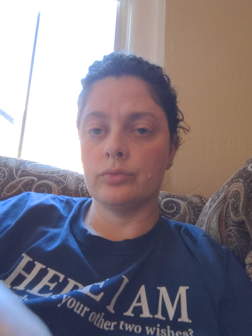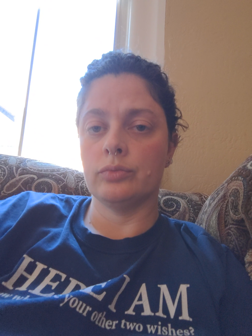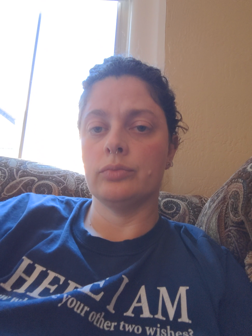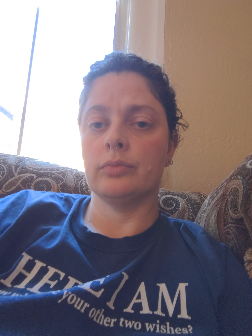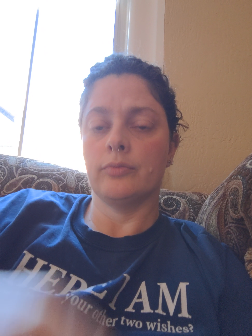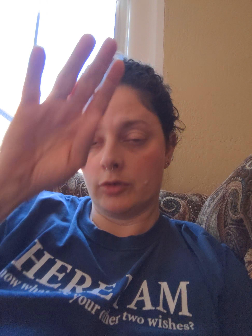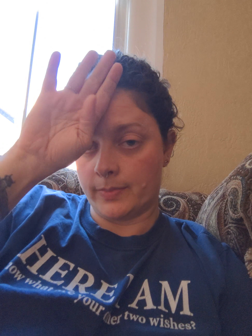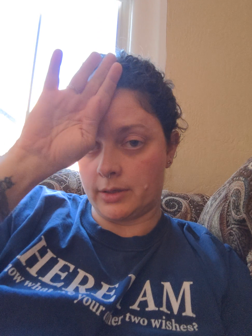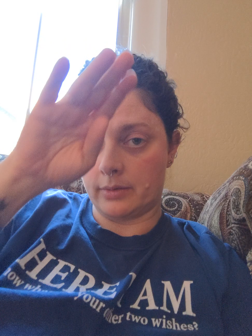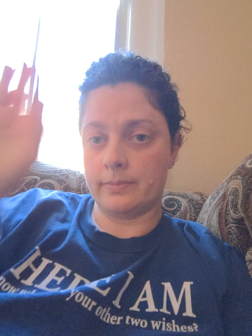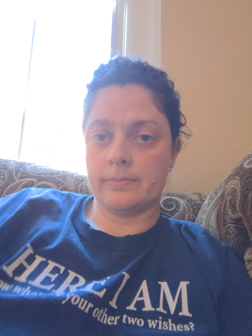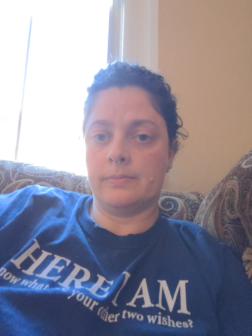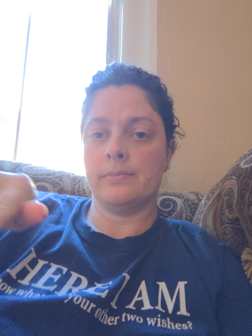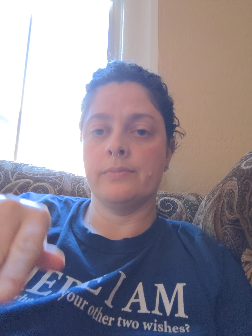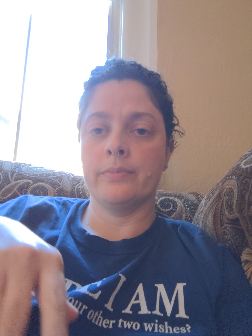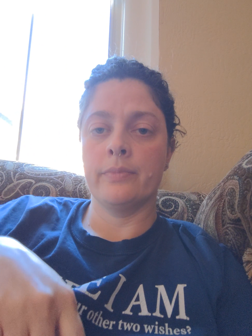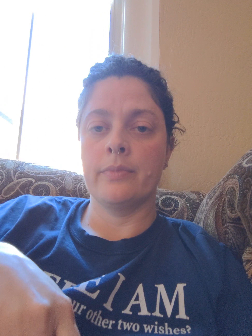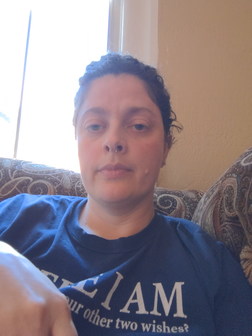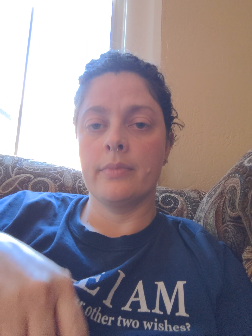fireman